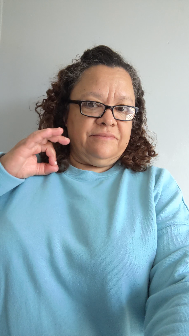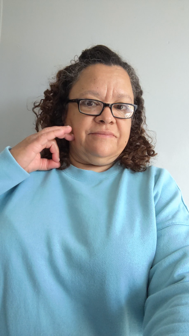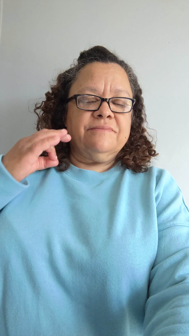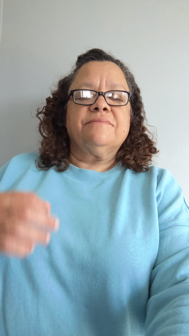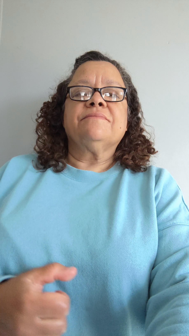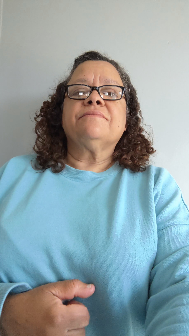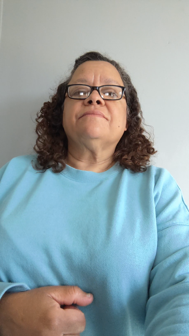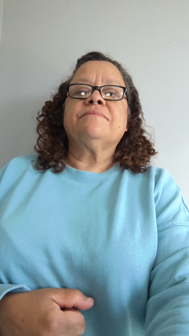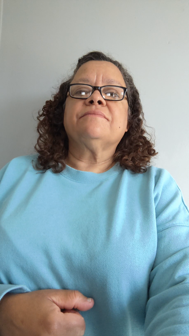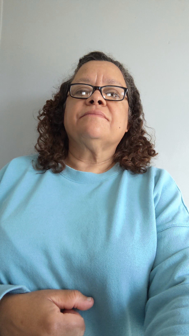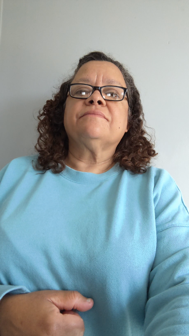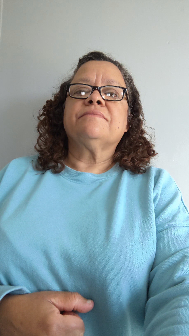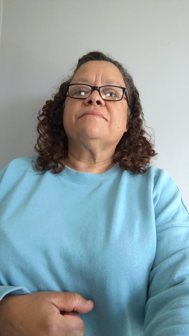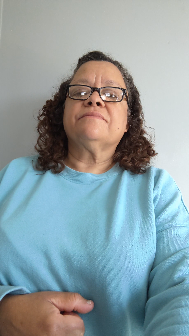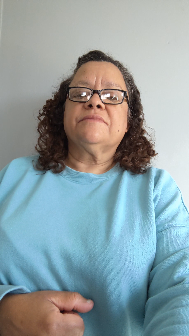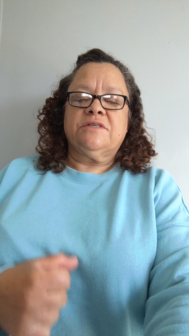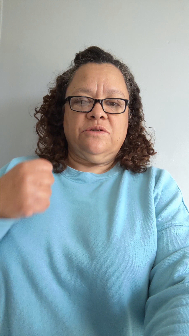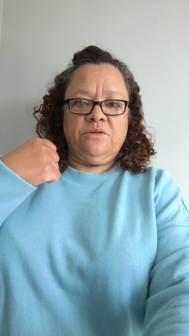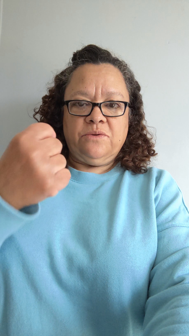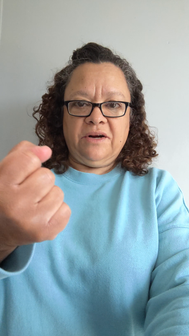drive